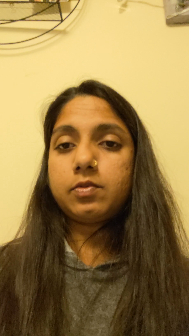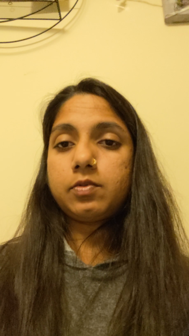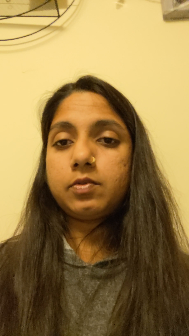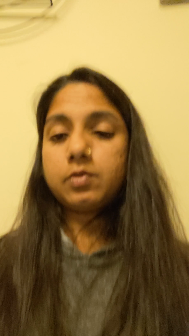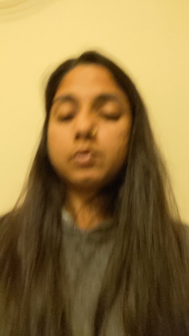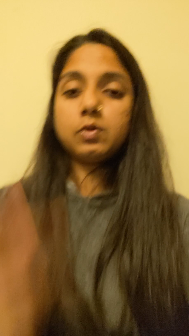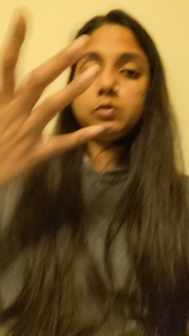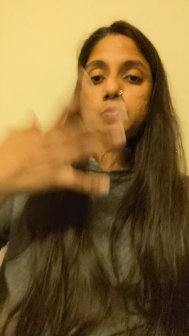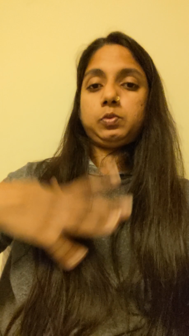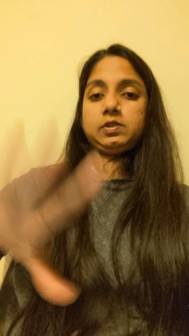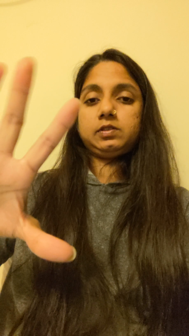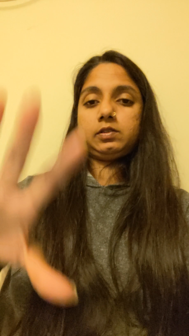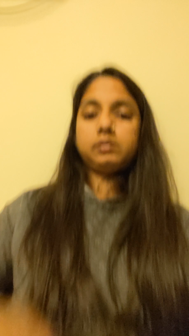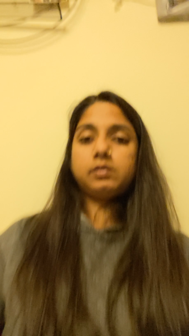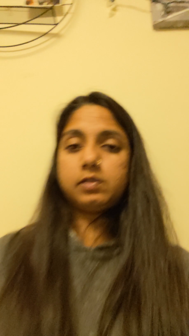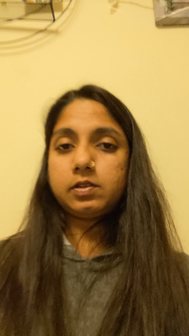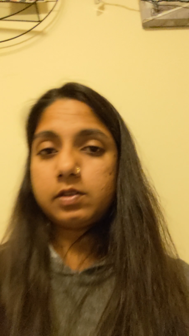dress